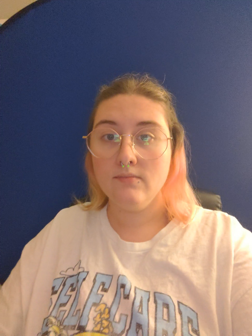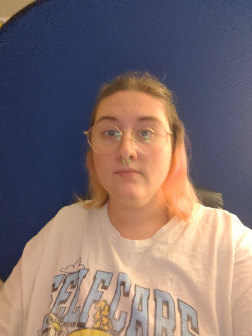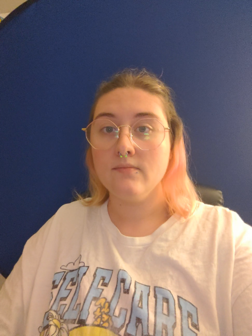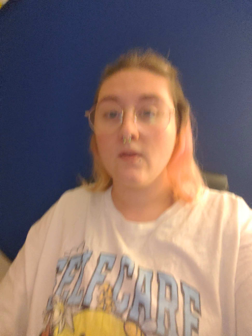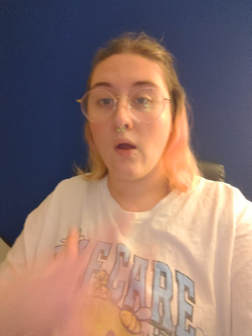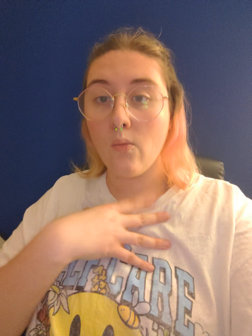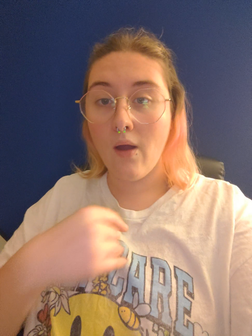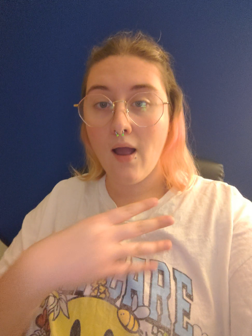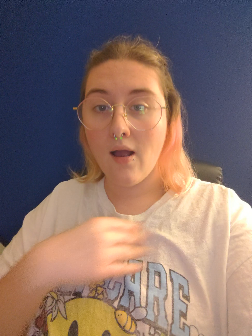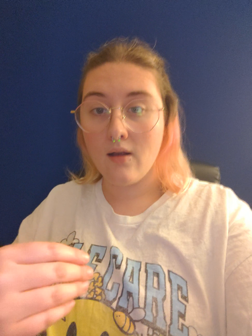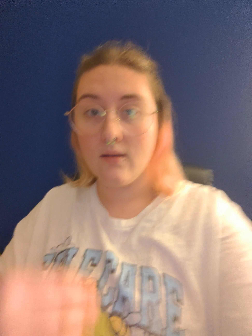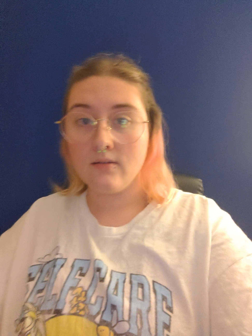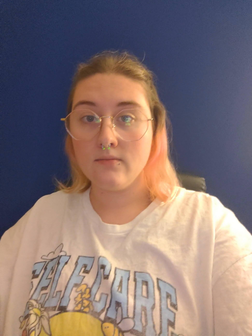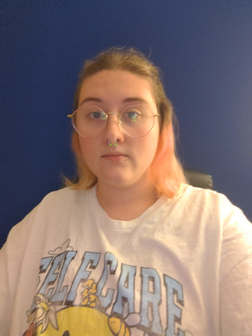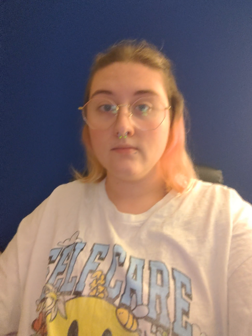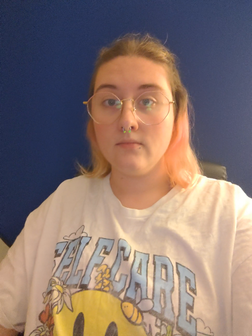white